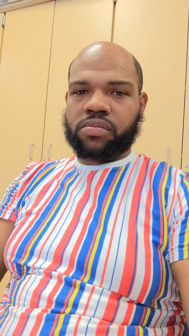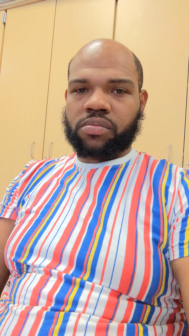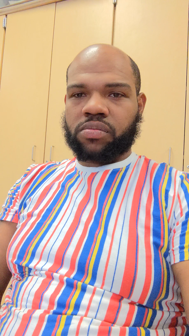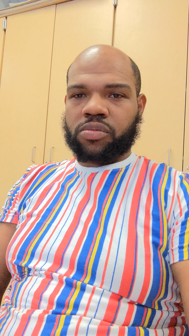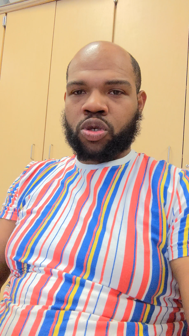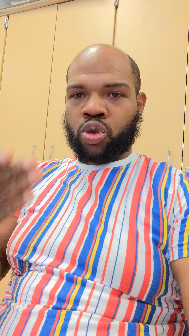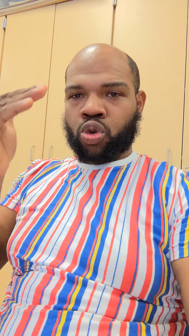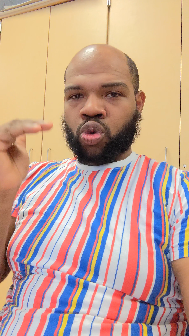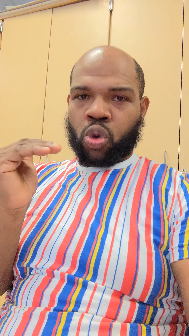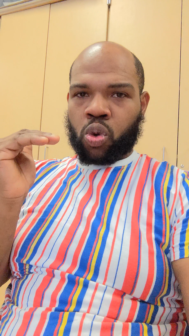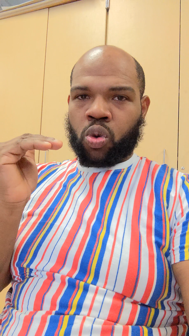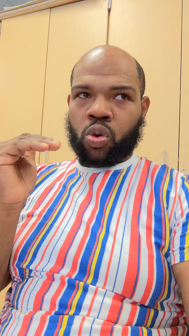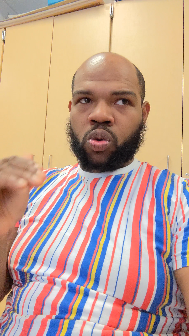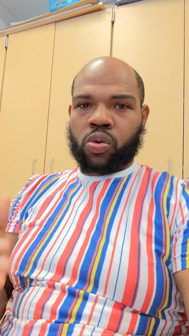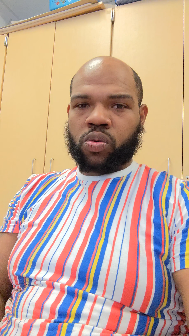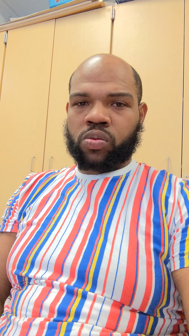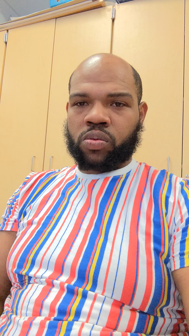short